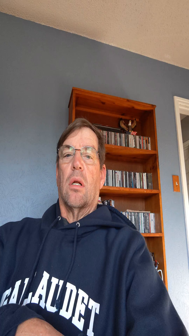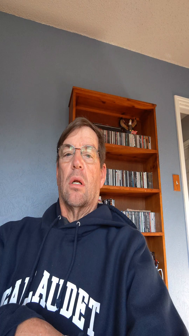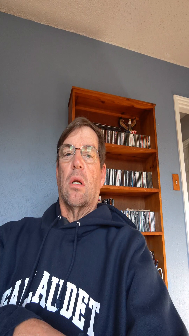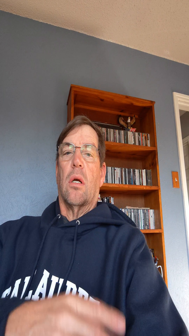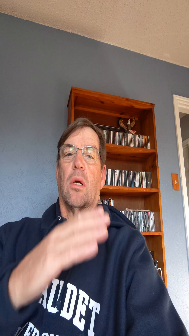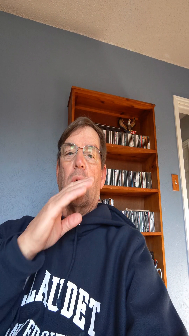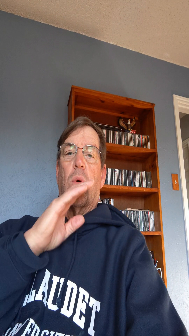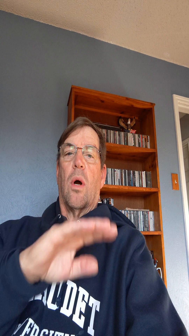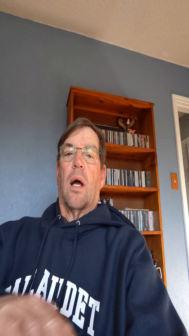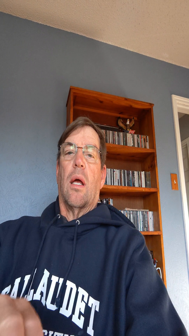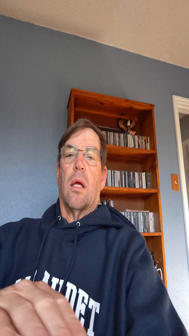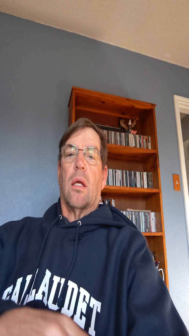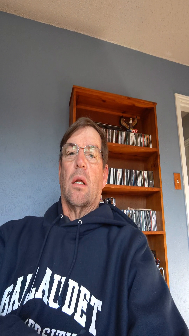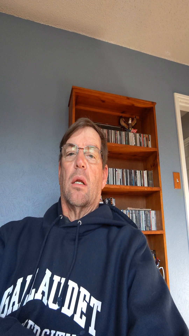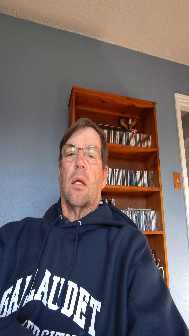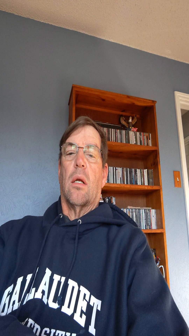quiet